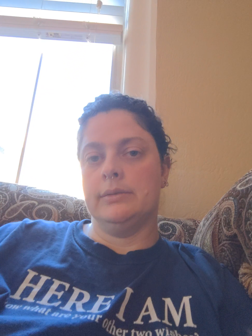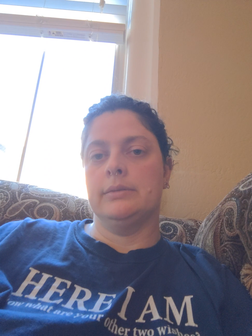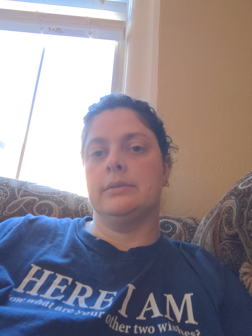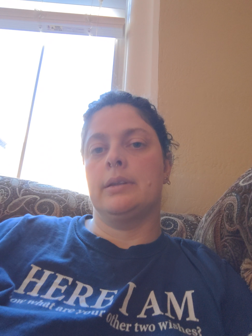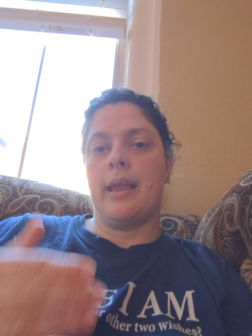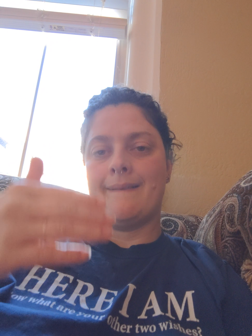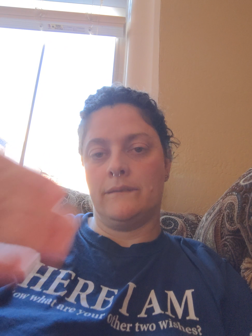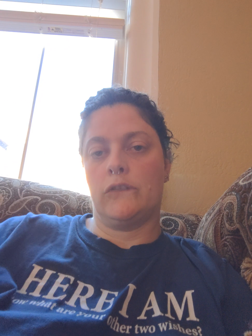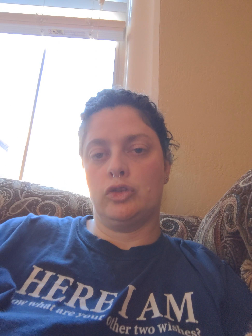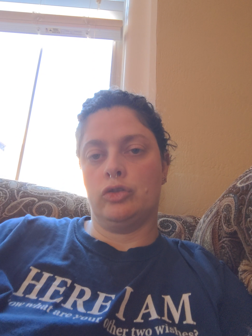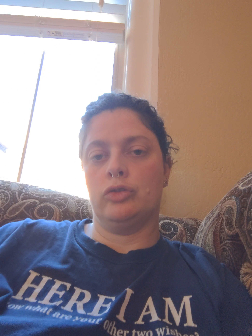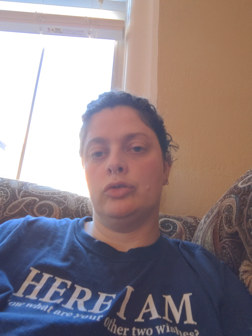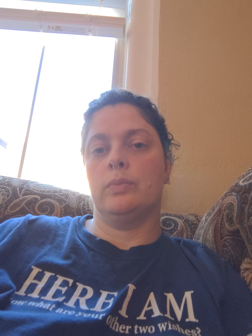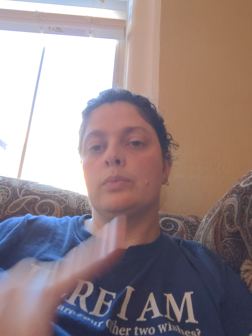after